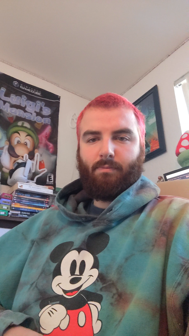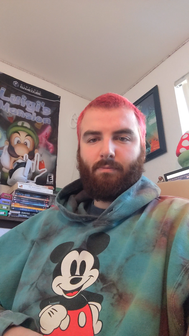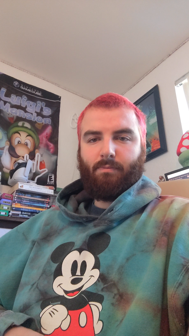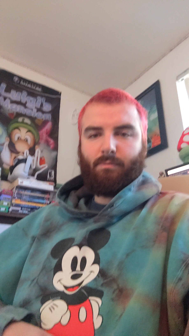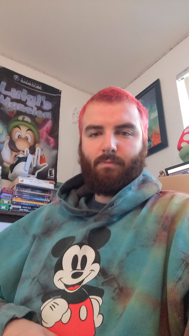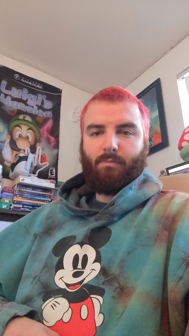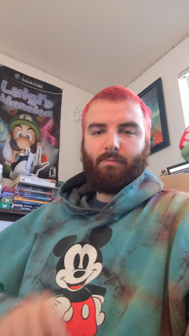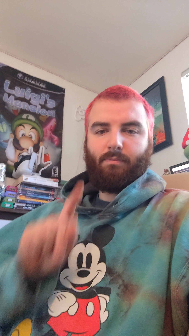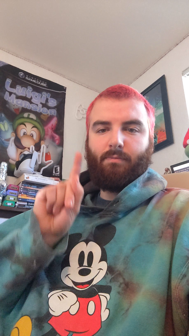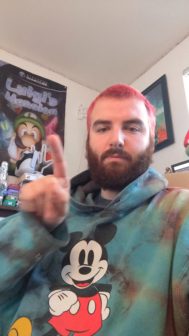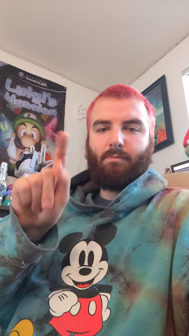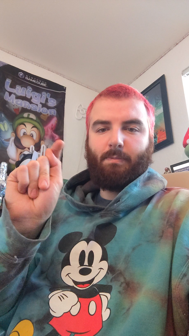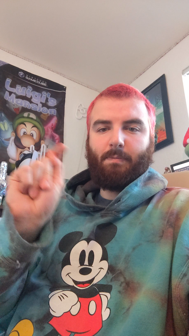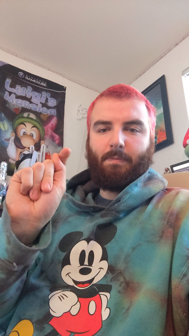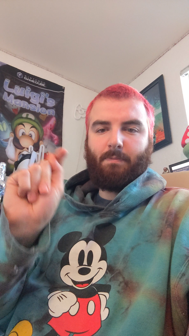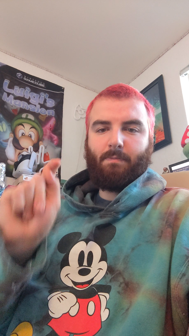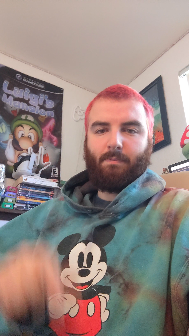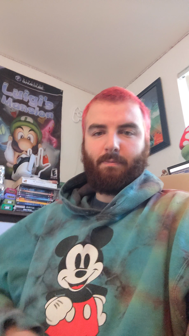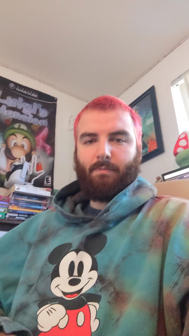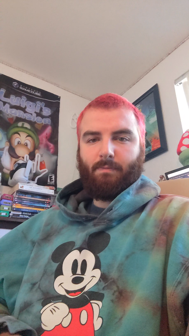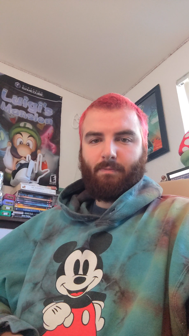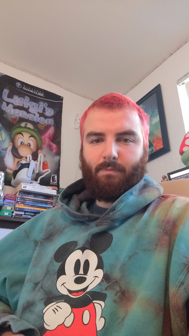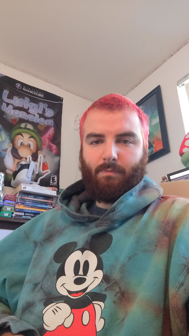go potty